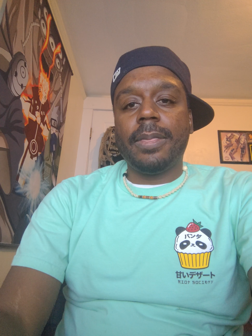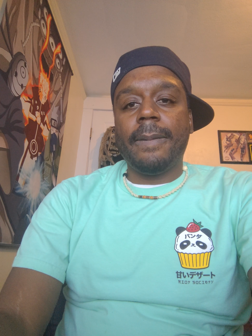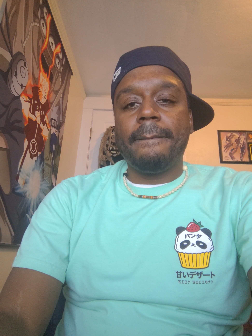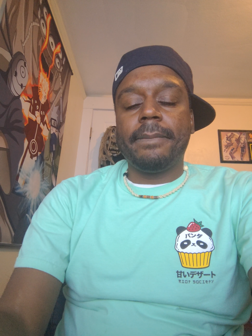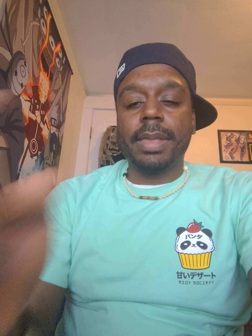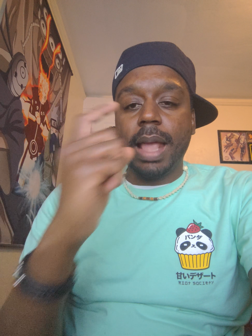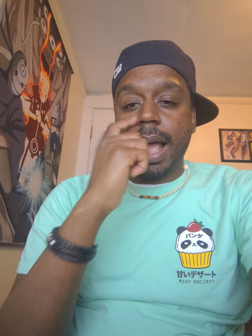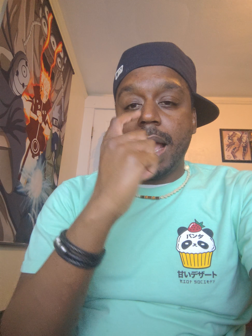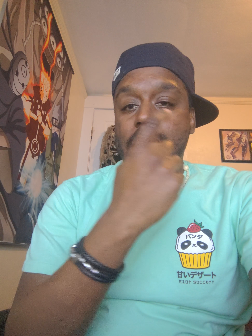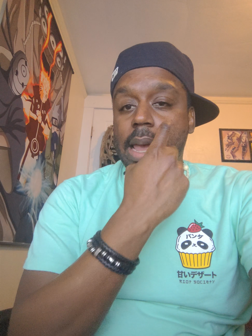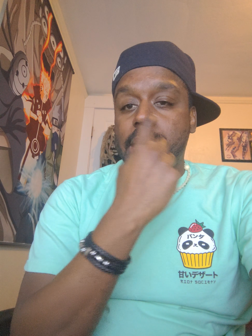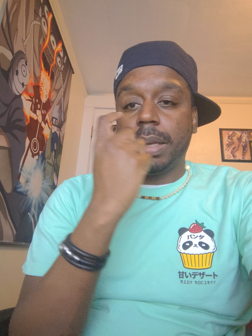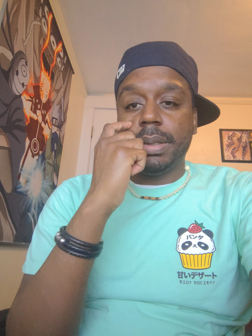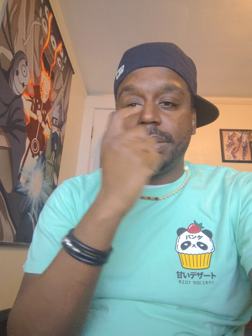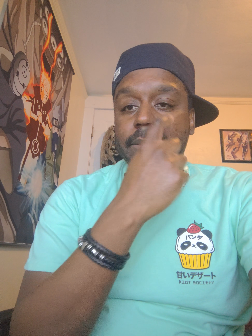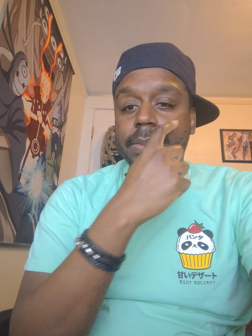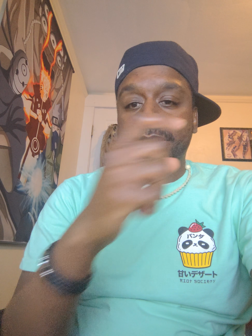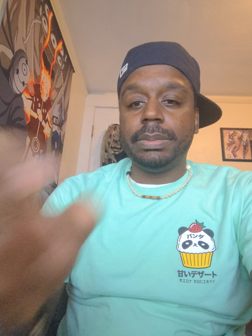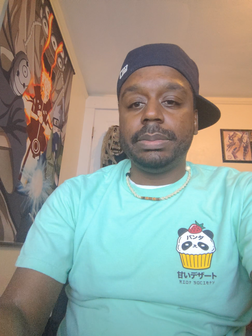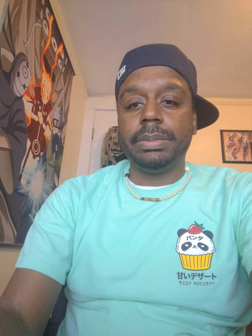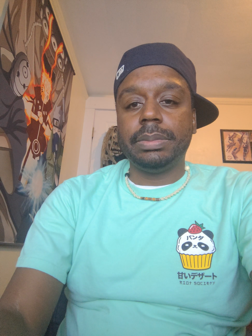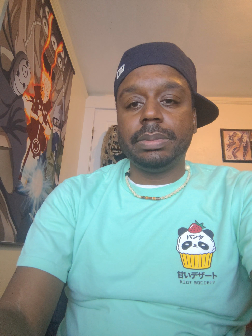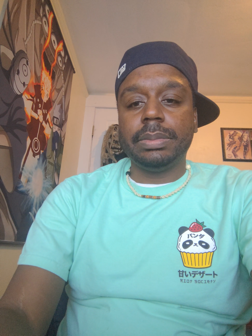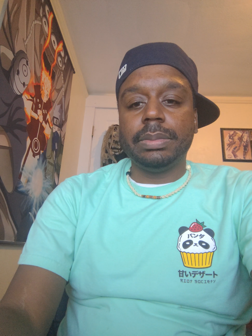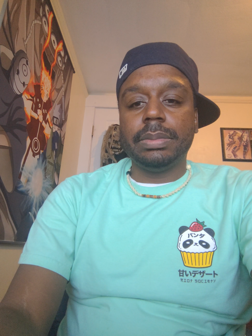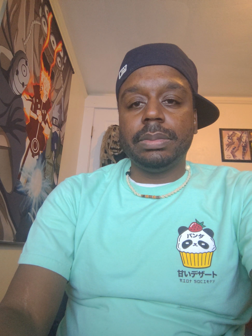eye